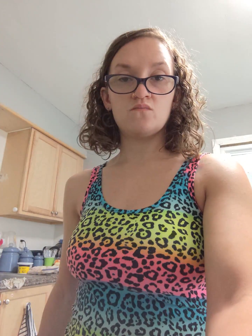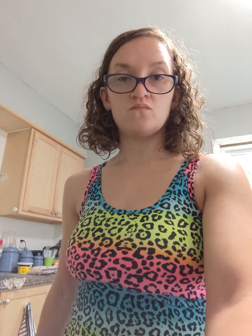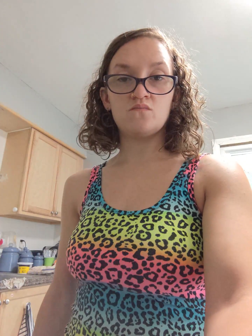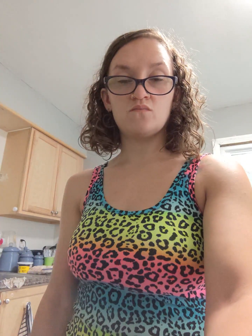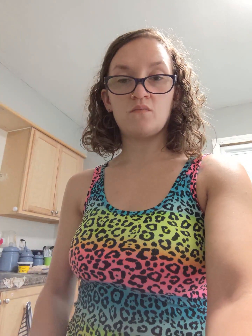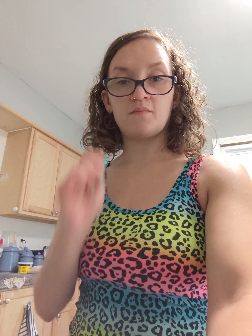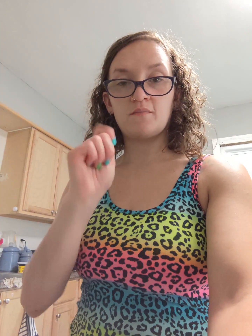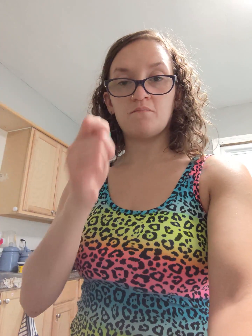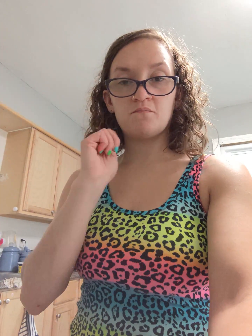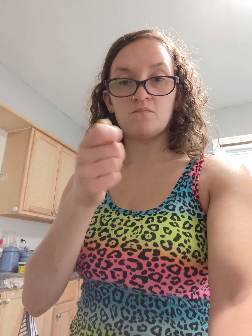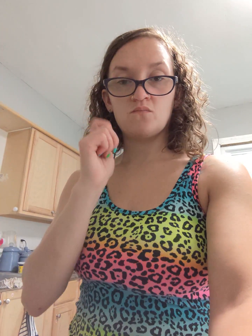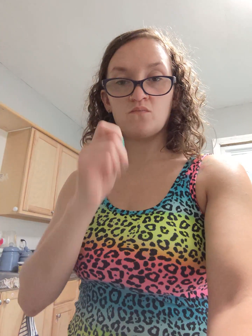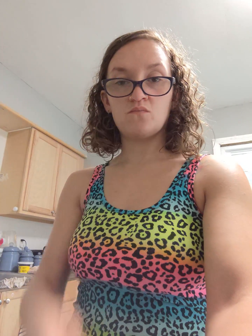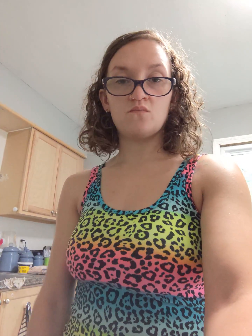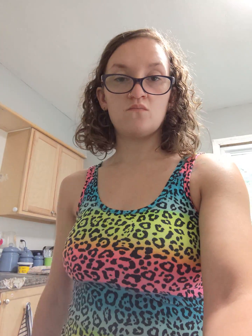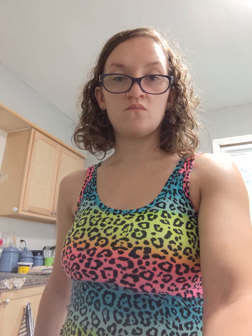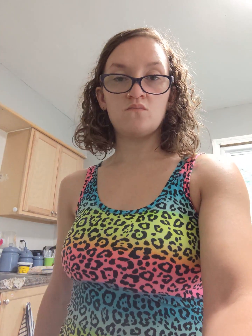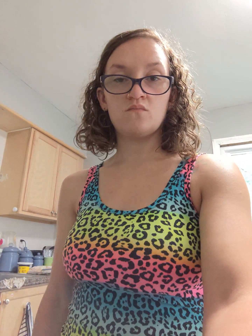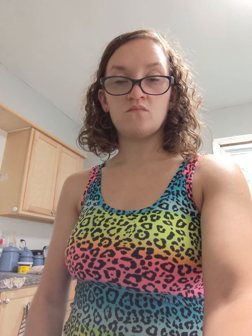hammer